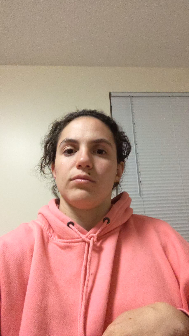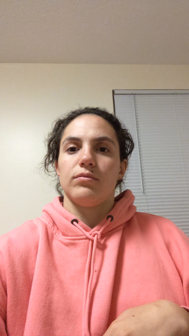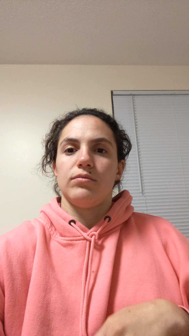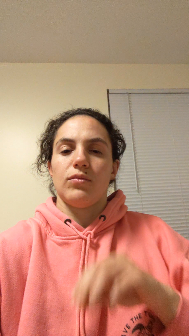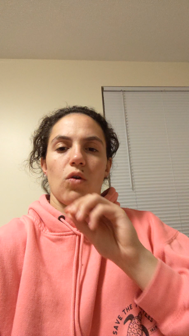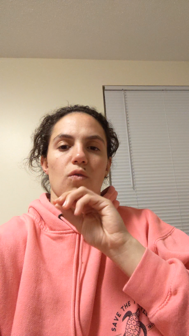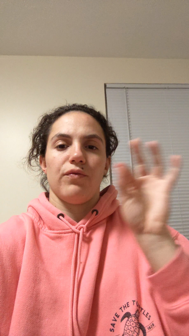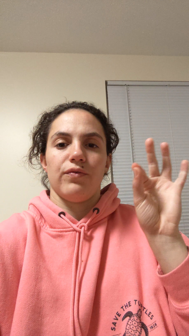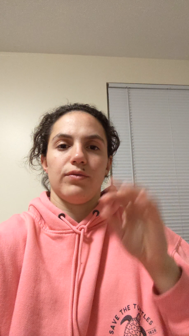off